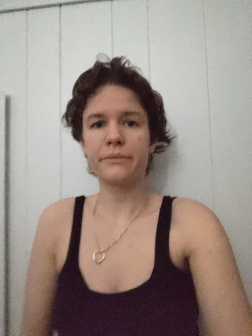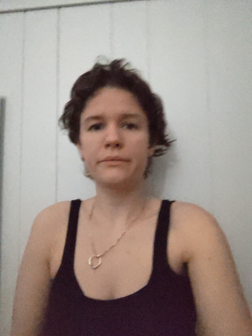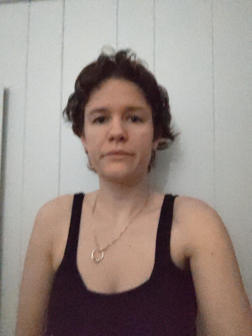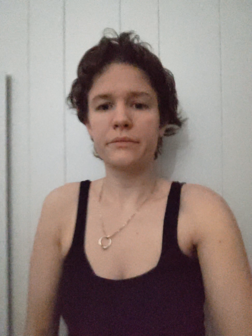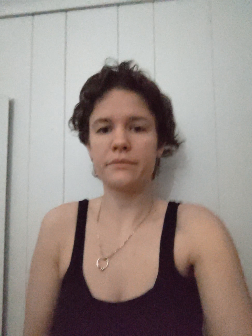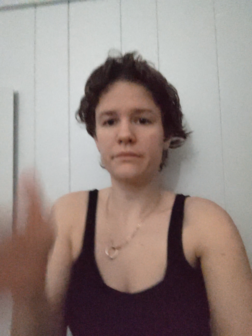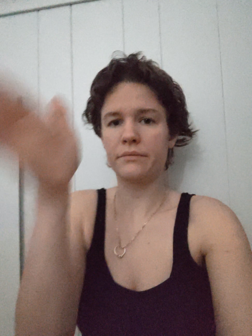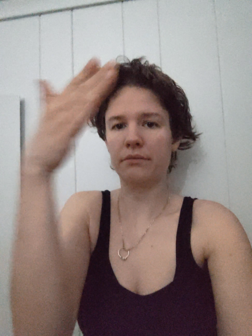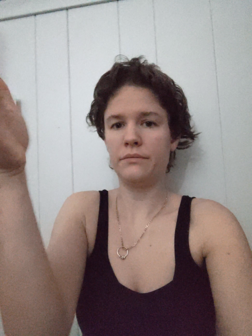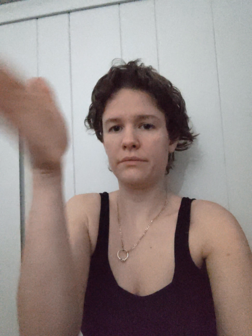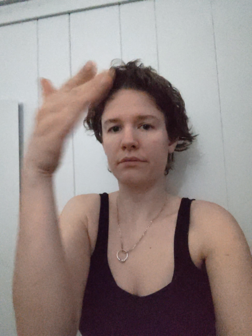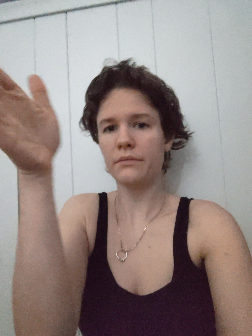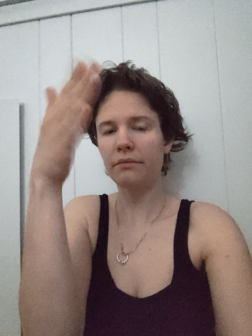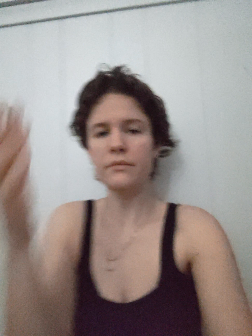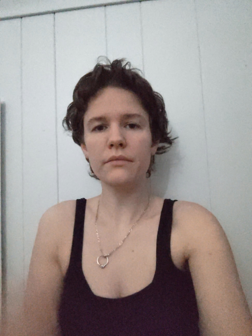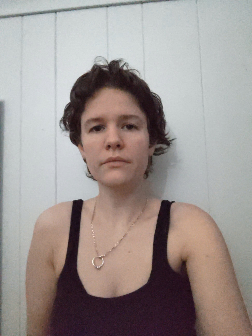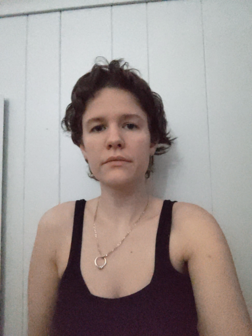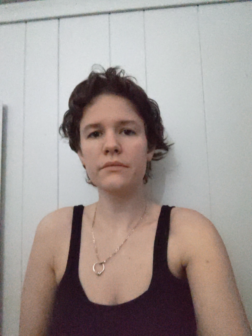flag